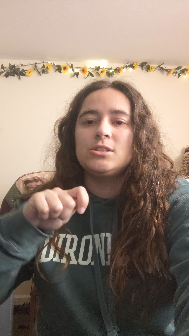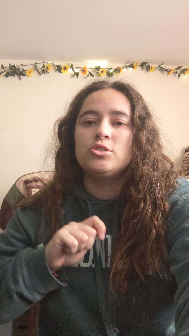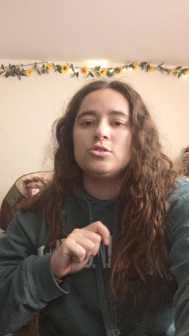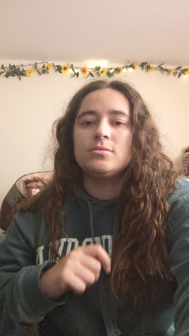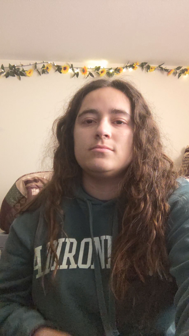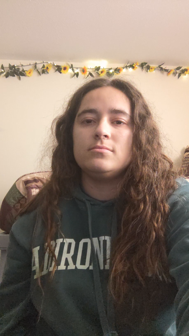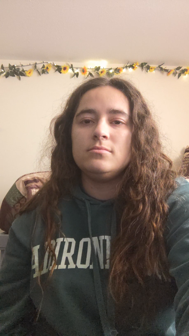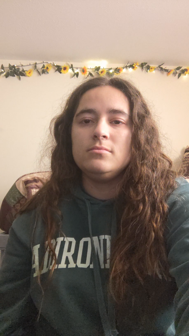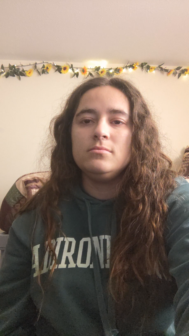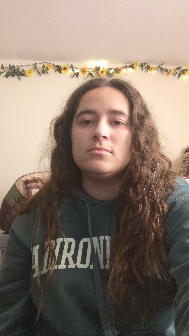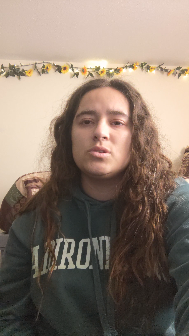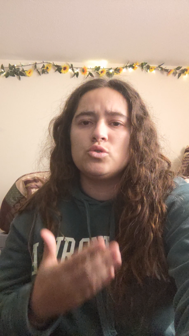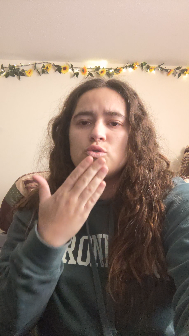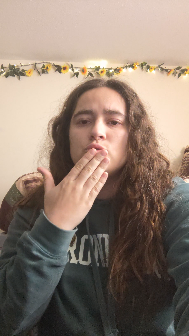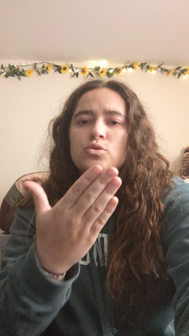good